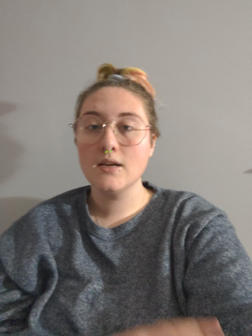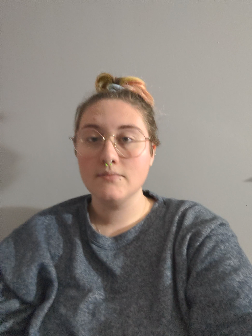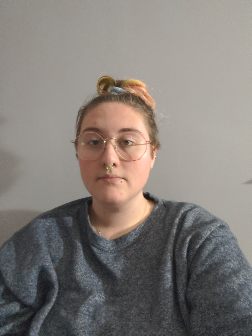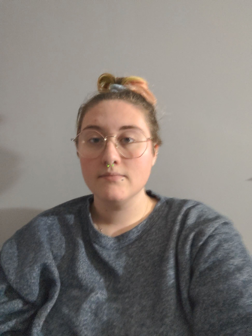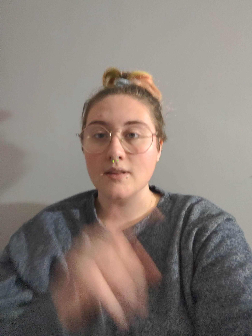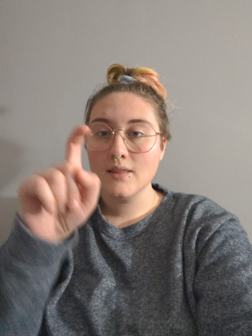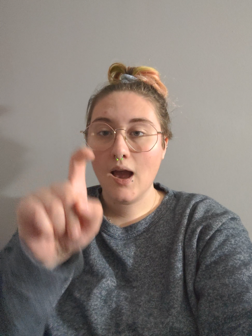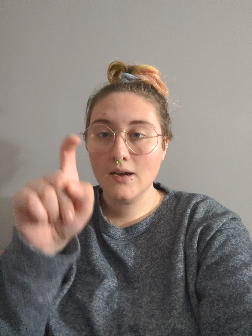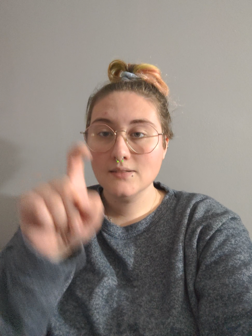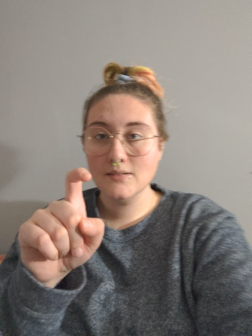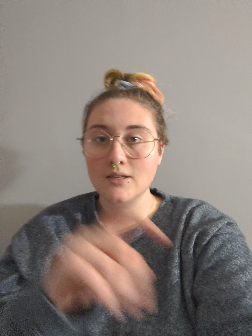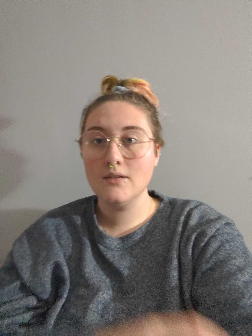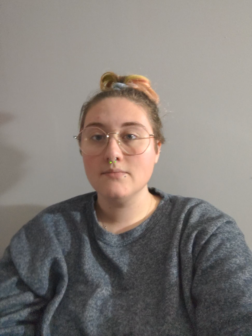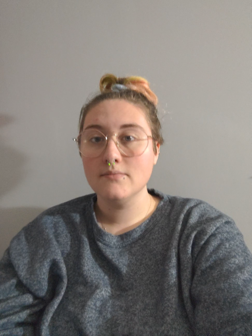closet